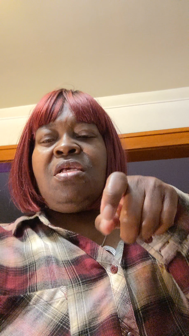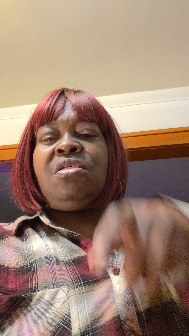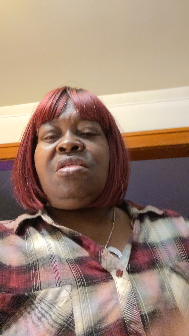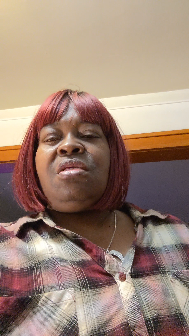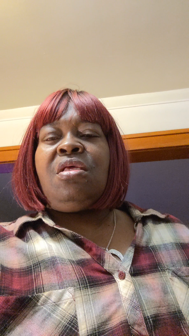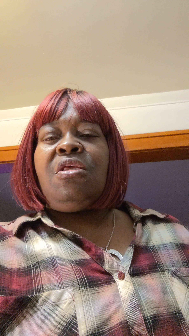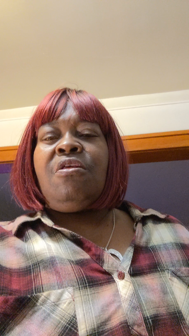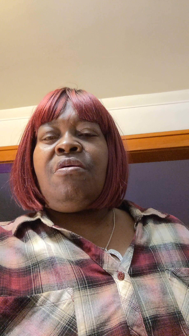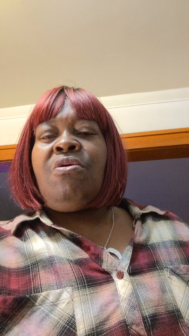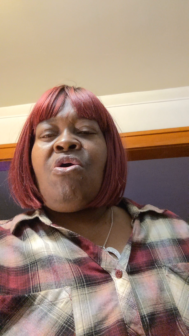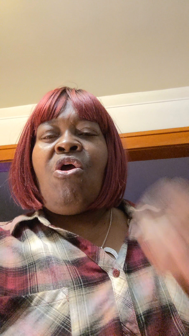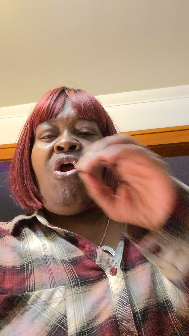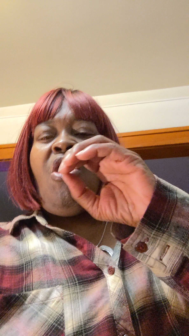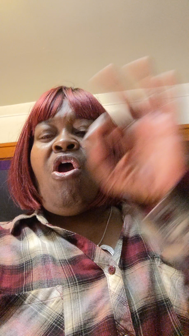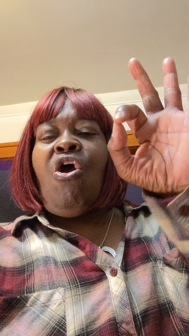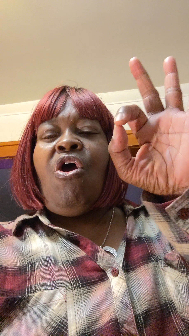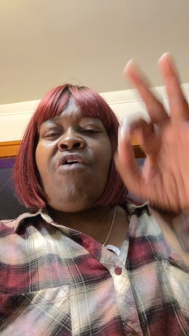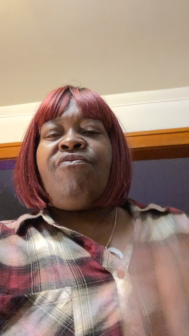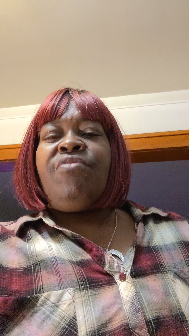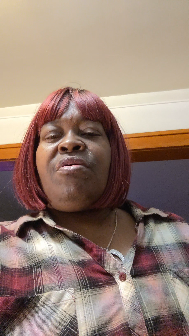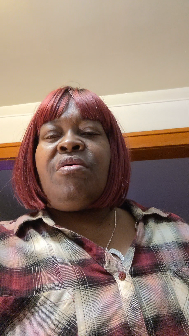off